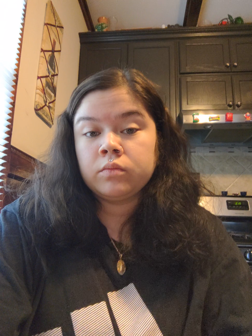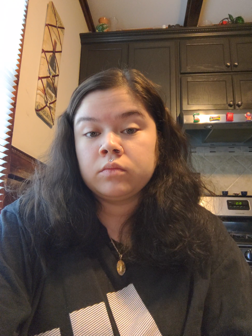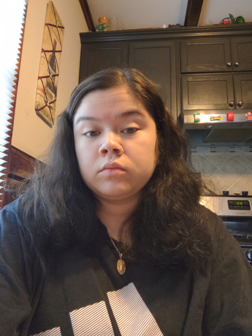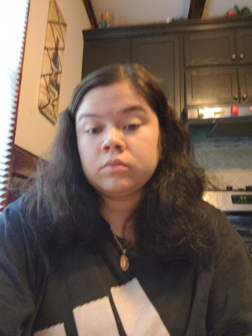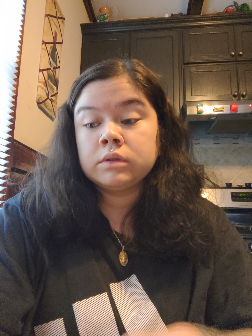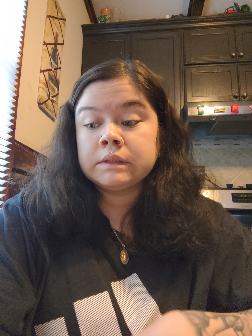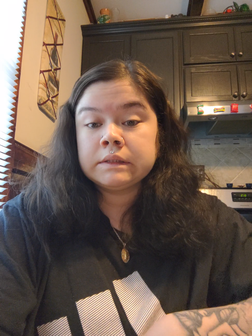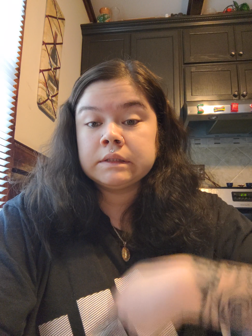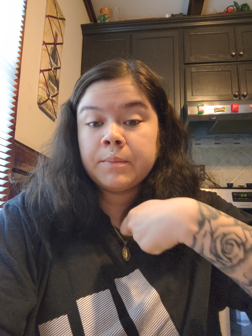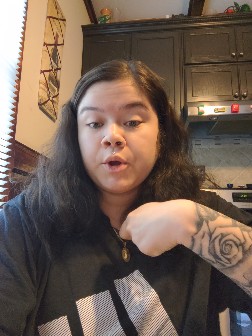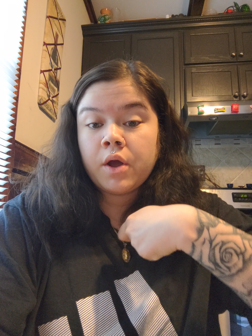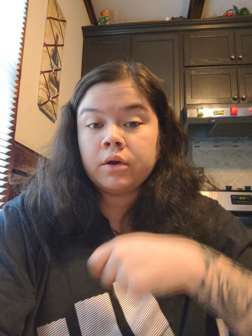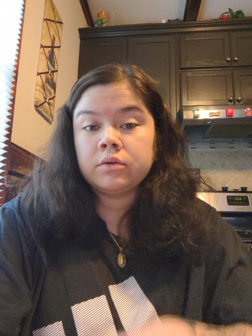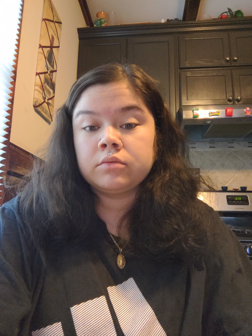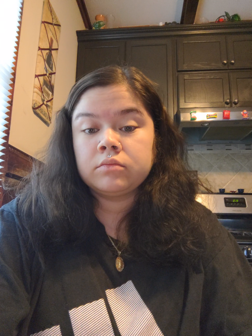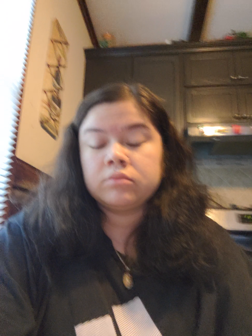zipper